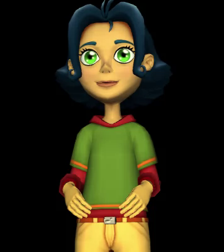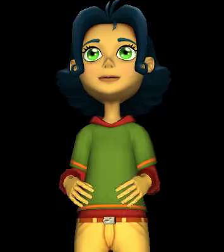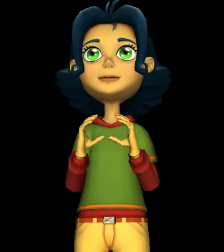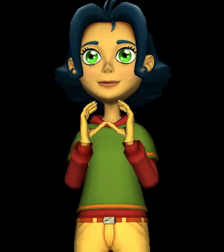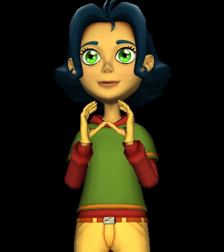أرض